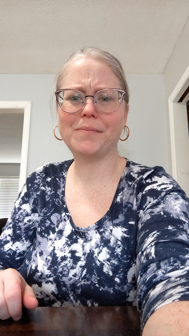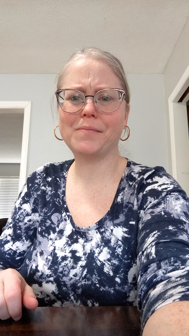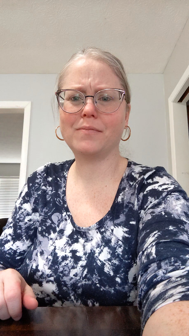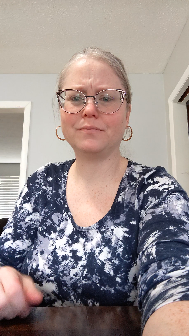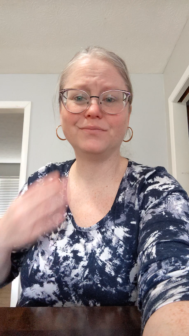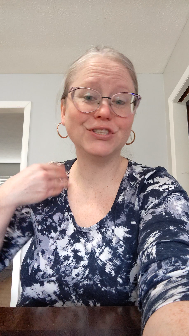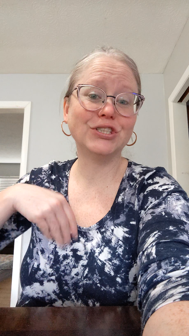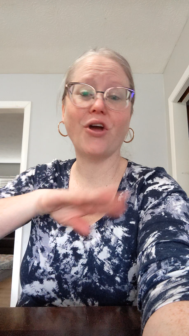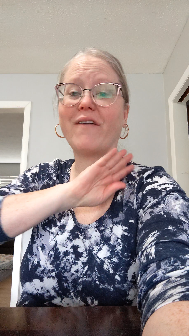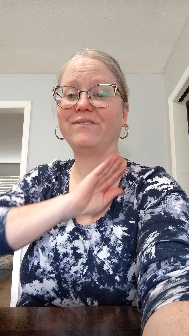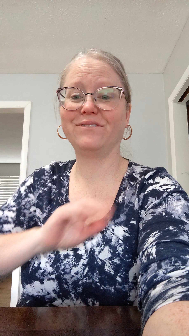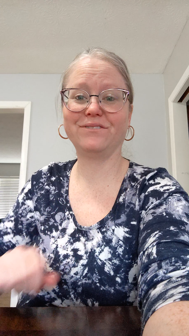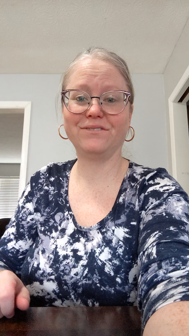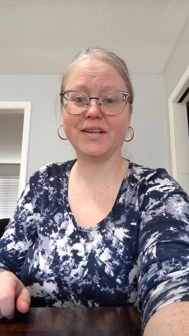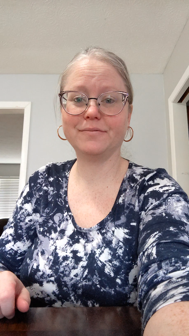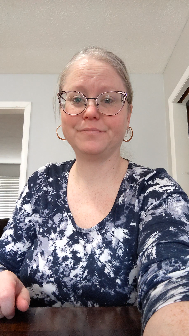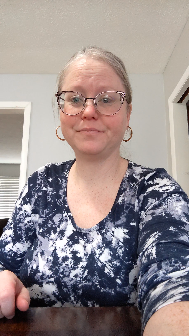scarf